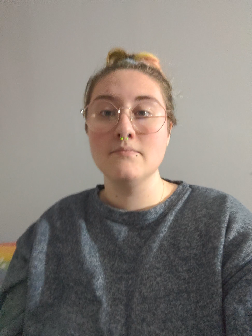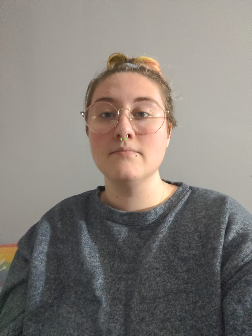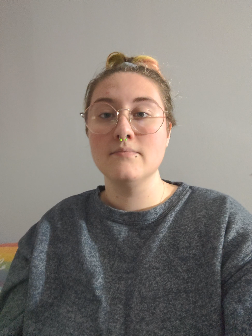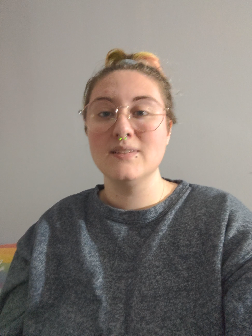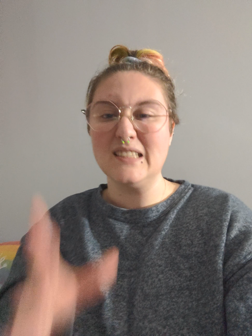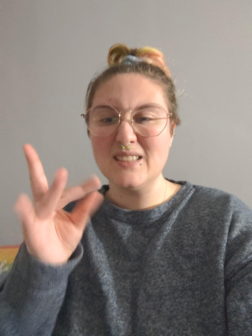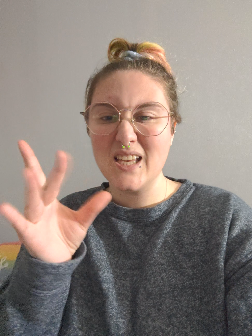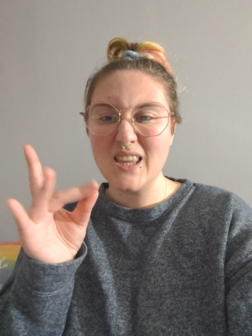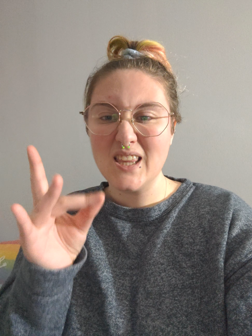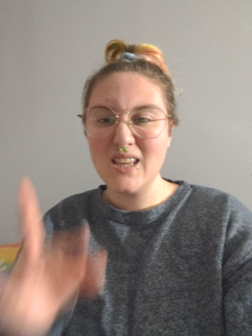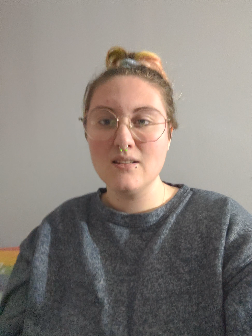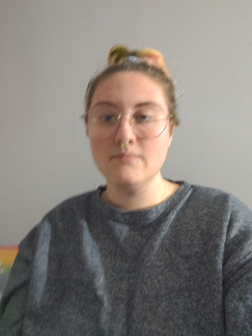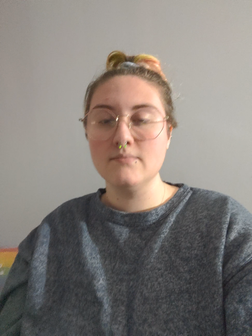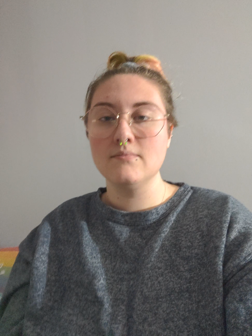sticky